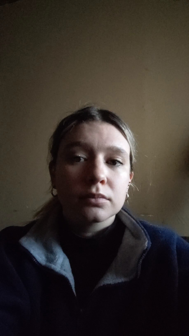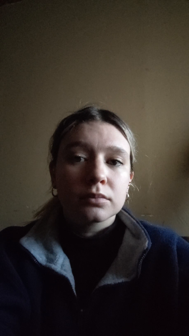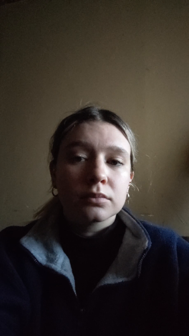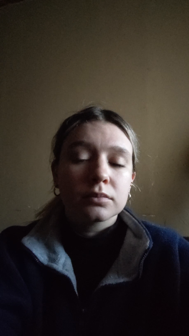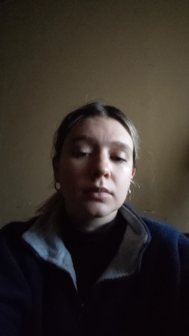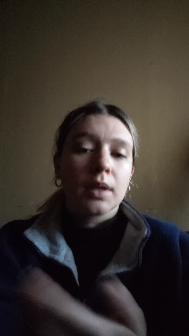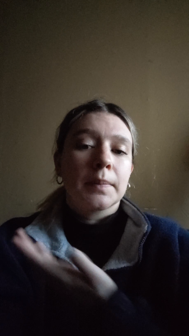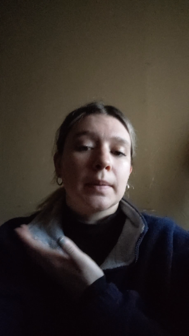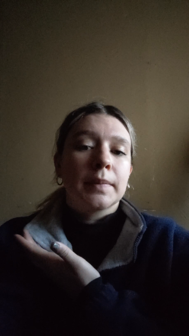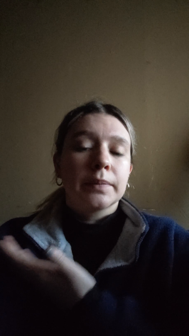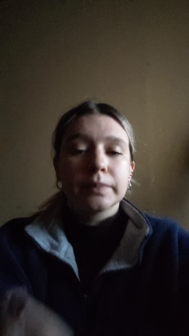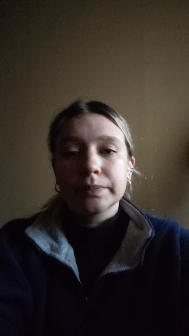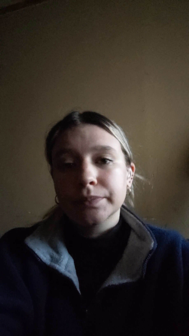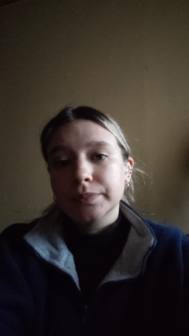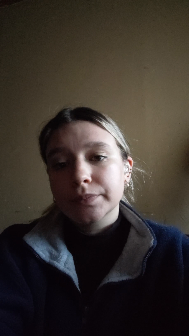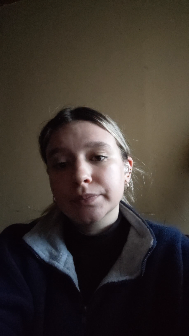baby